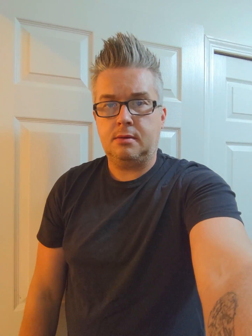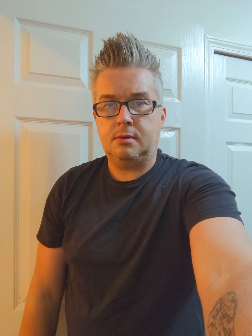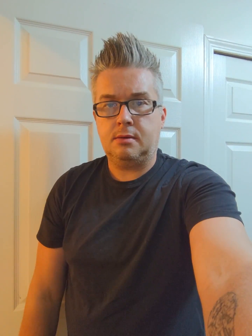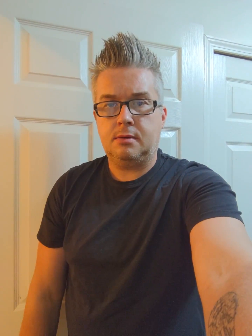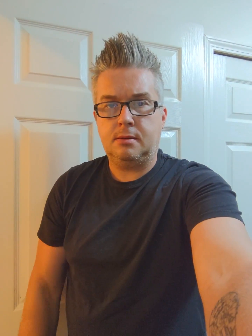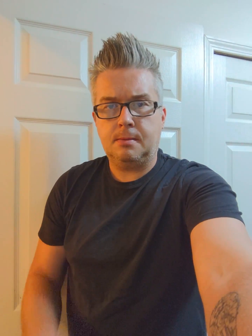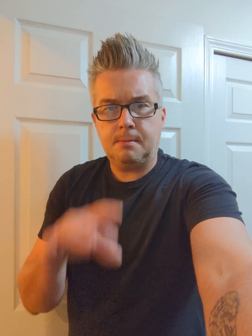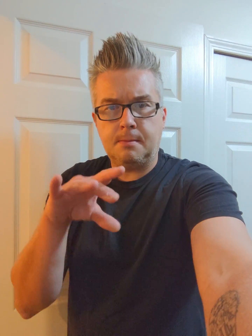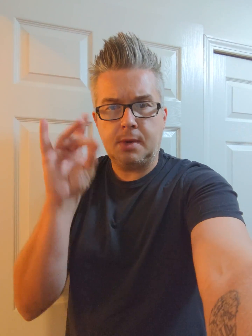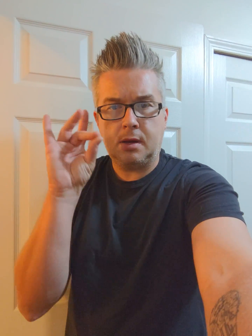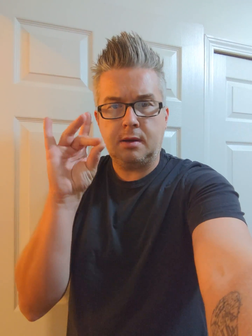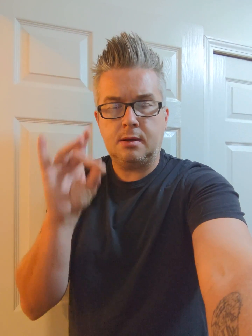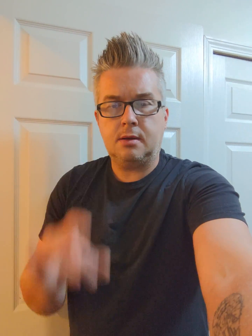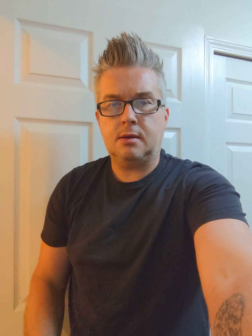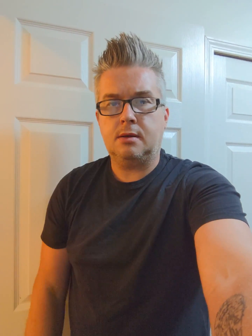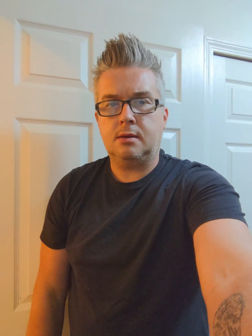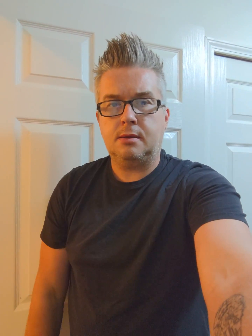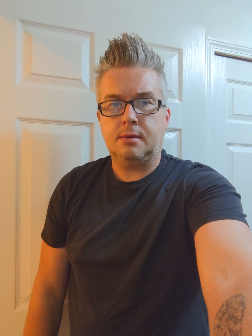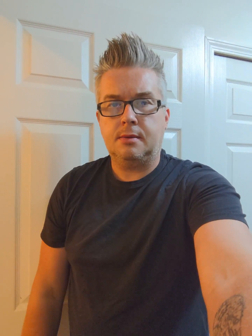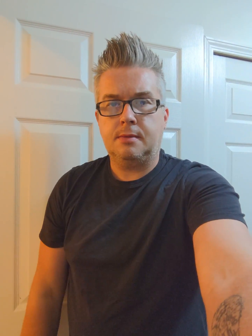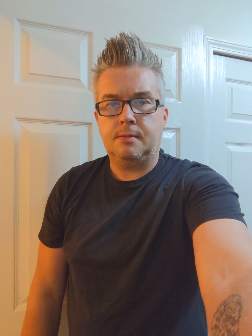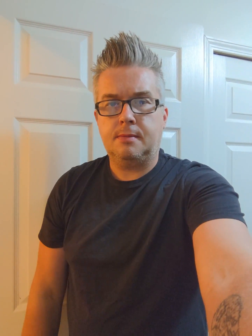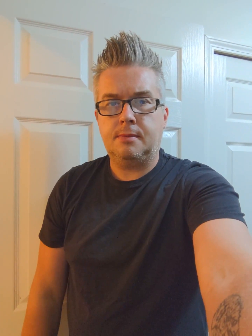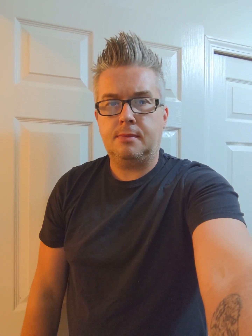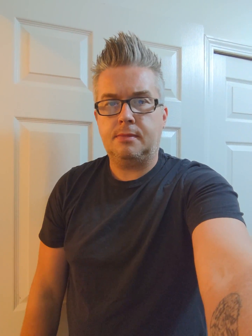pick